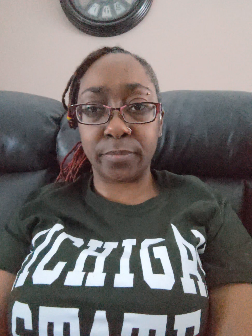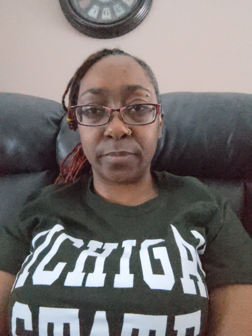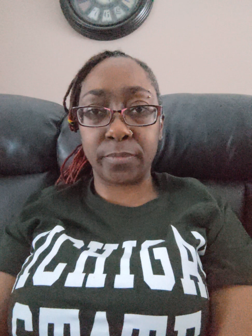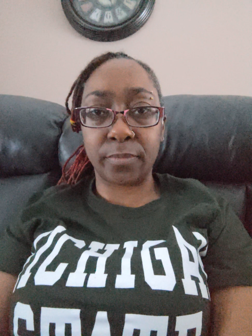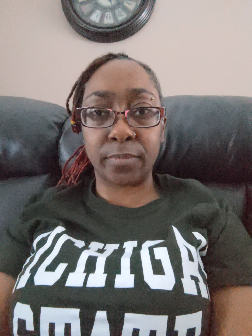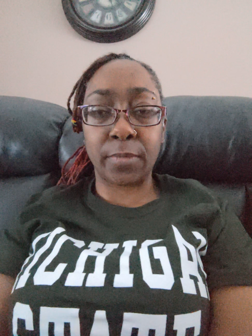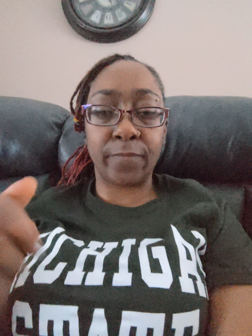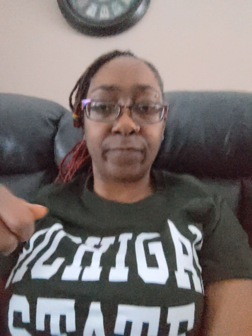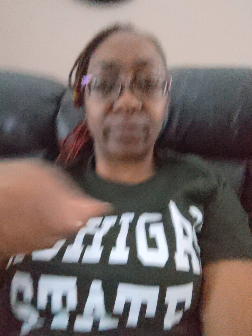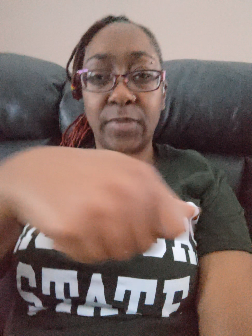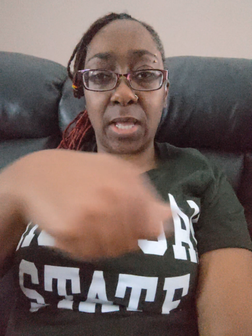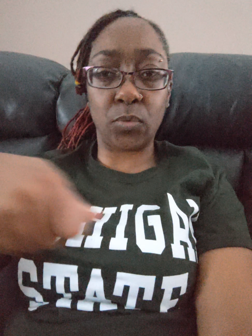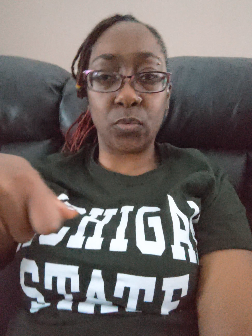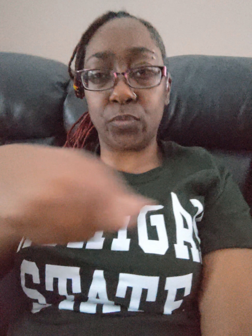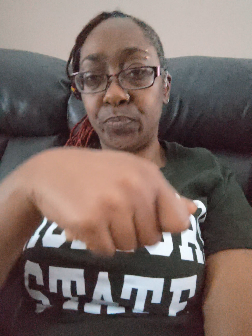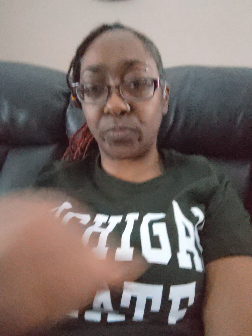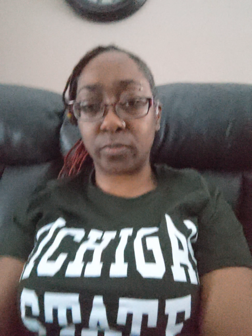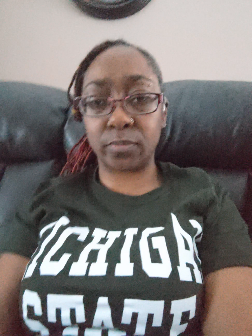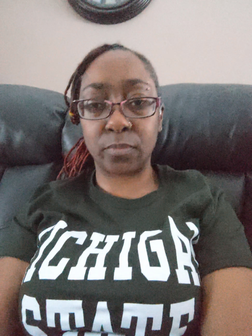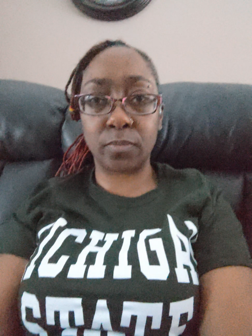vacuum